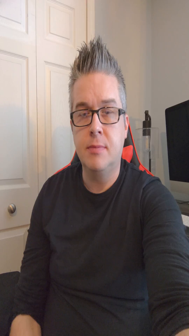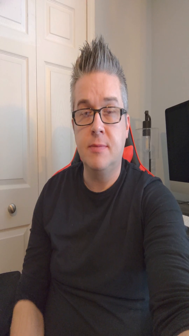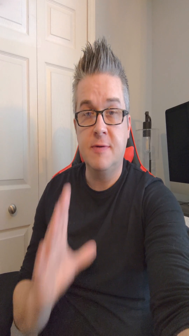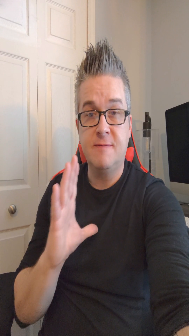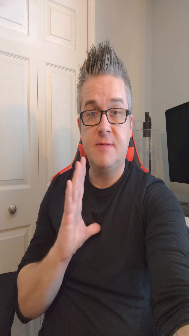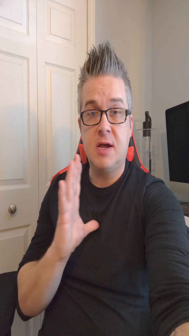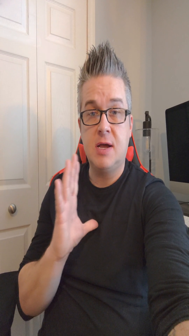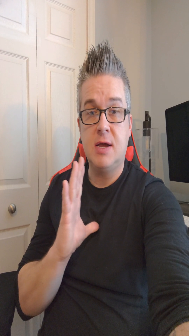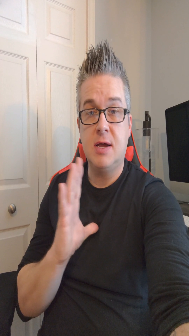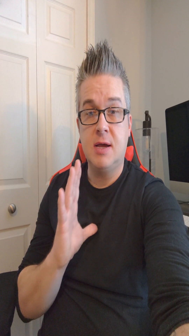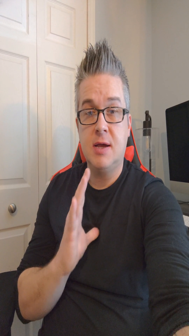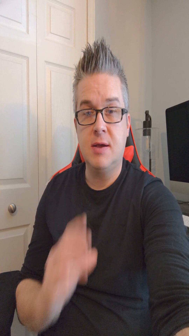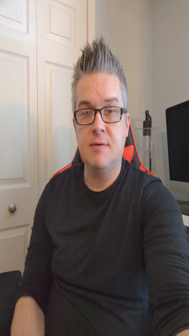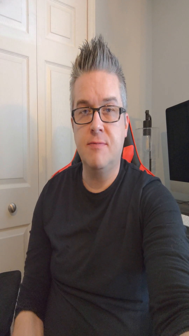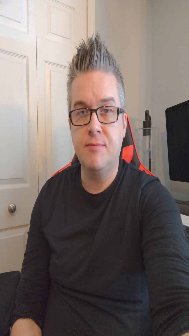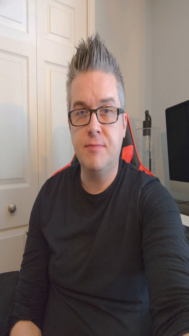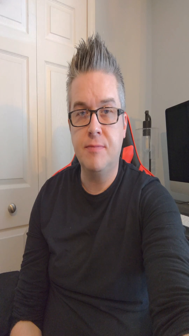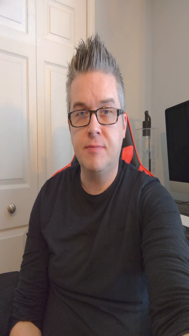fine